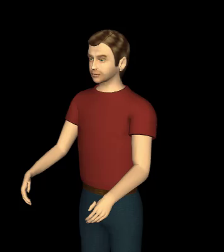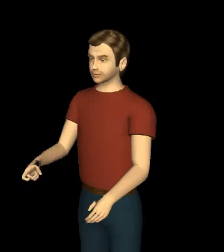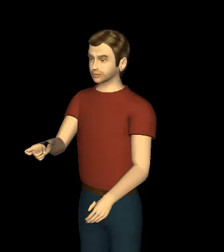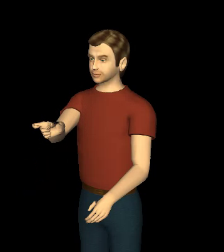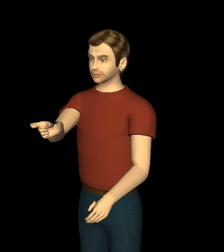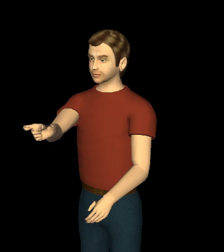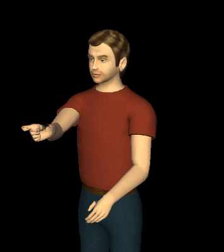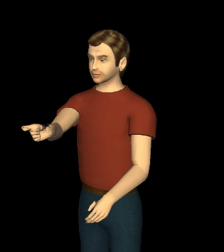كلمة